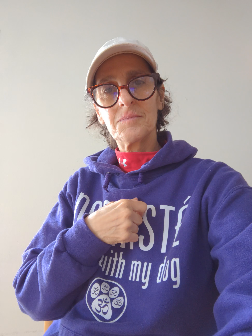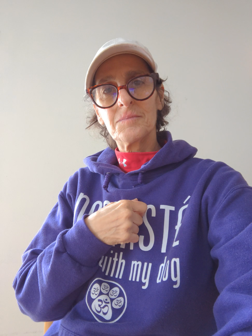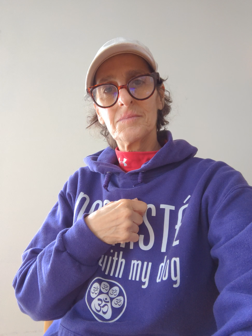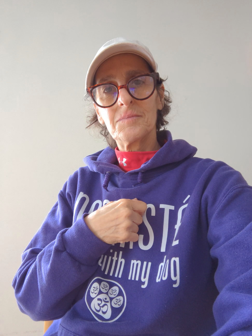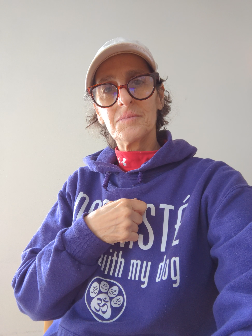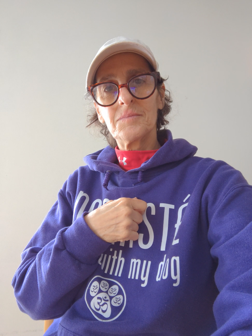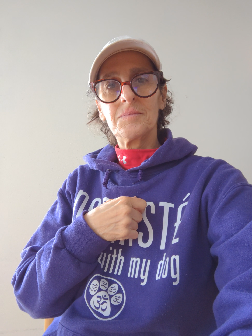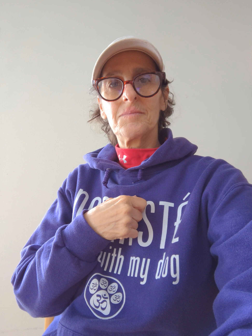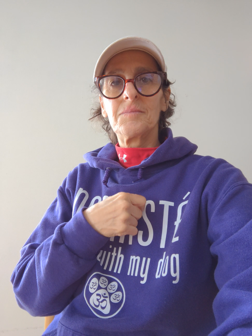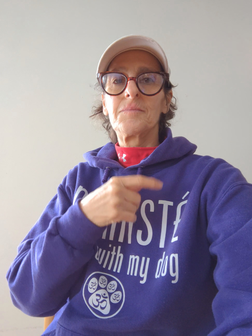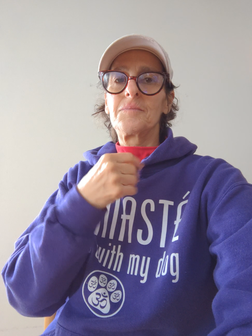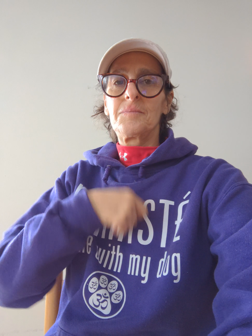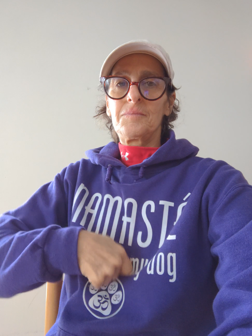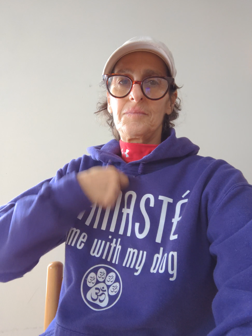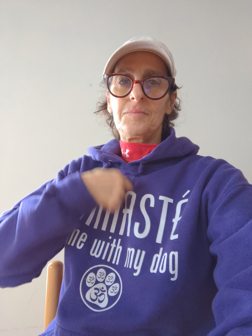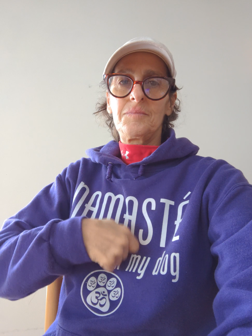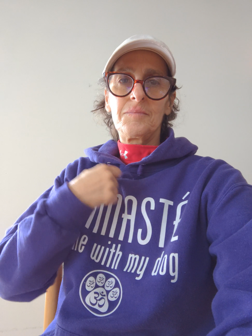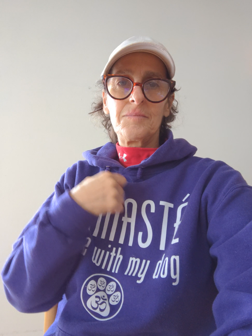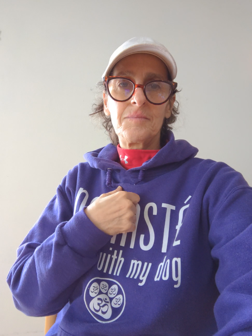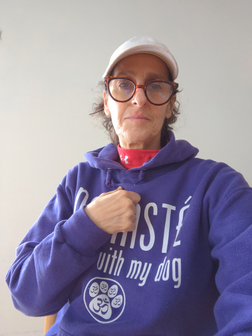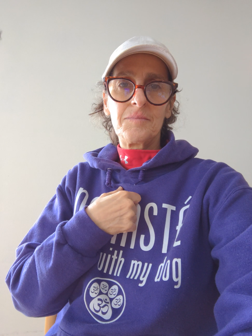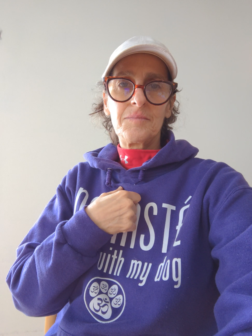zipper